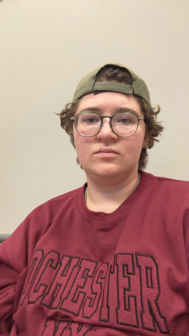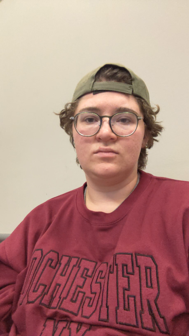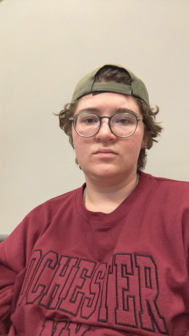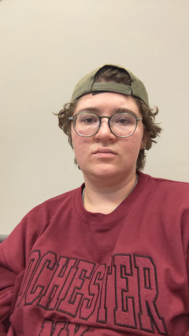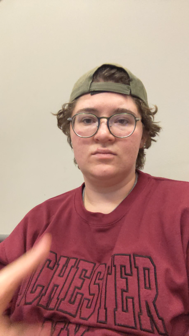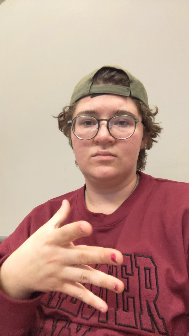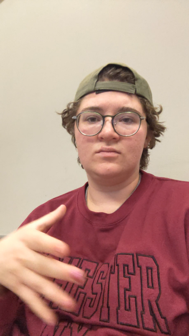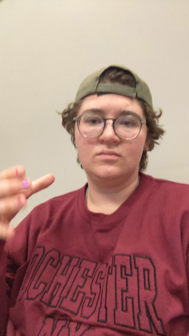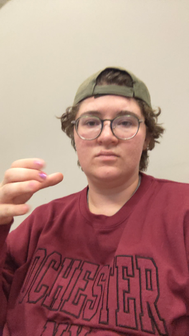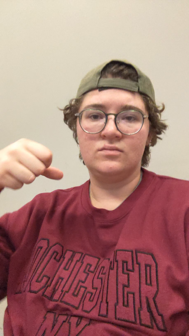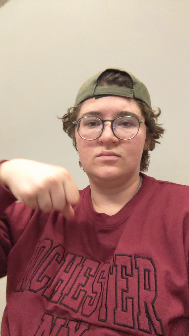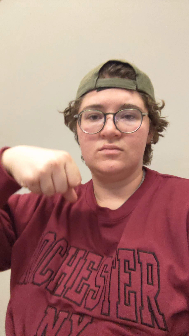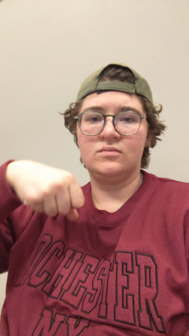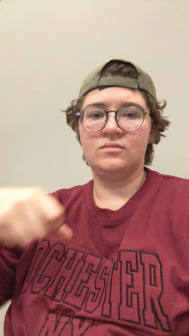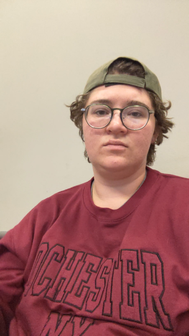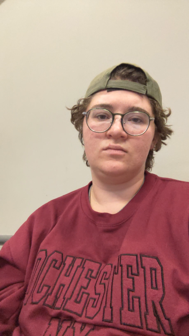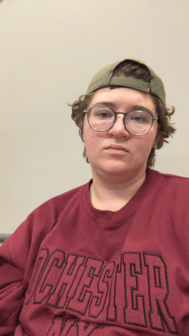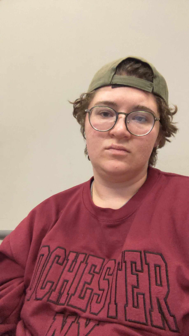bucket